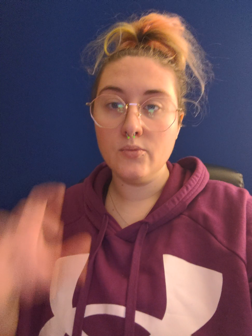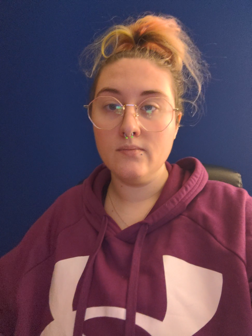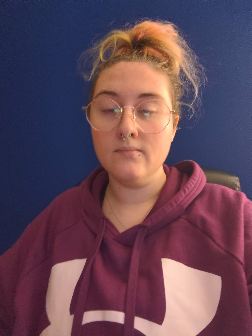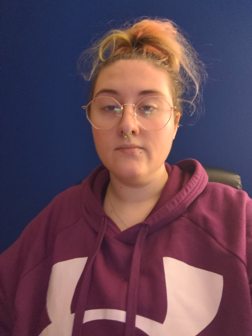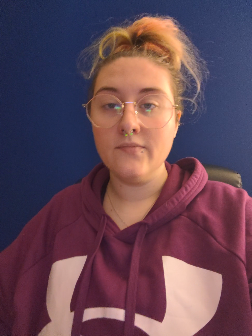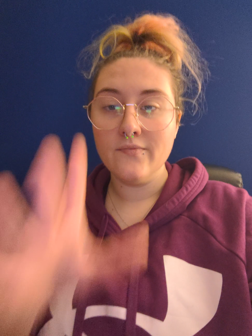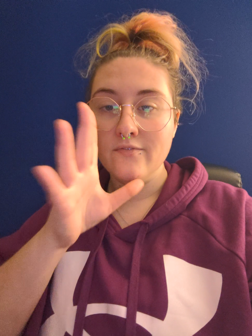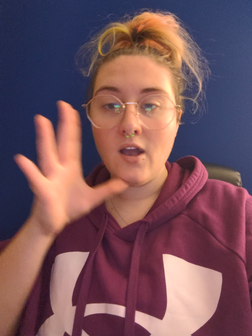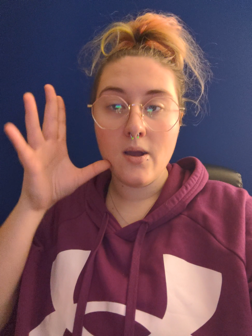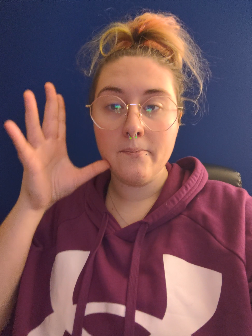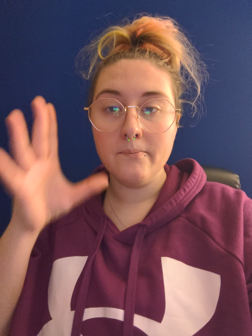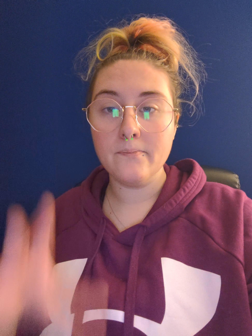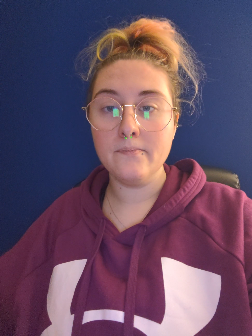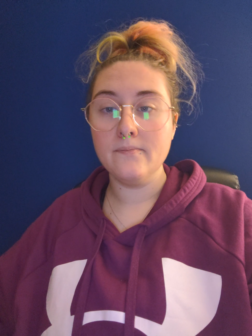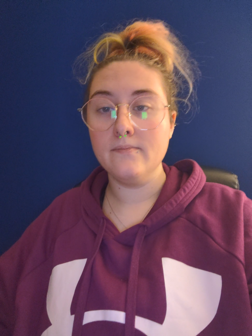farm